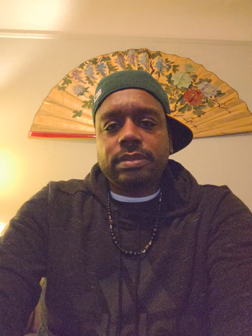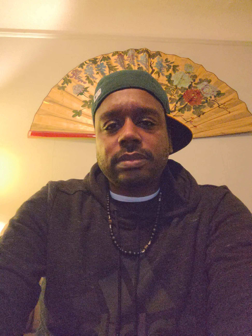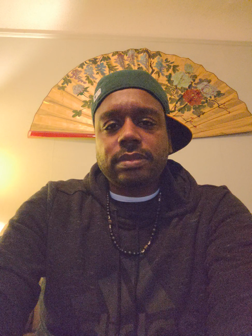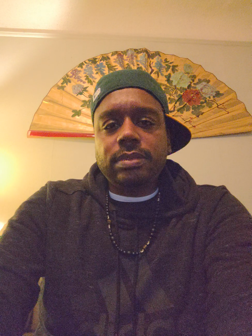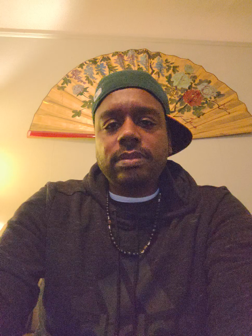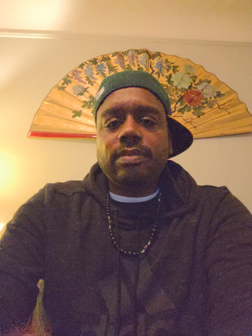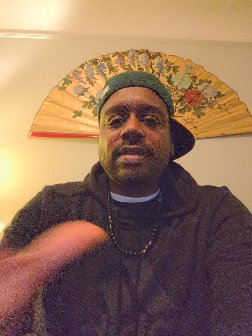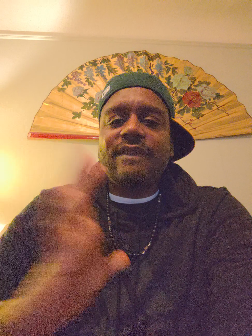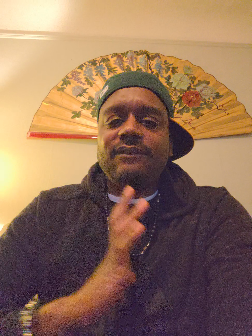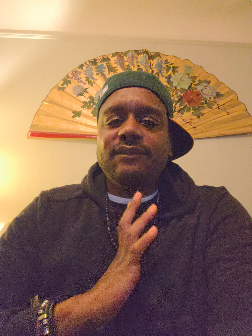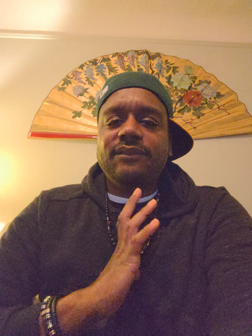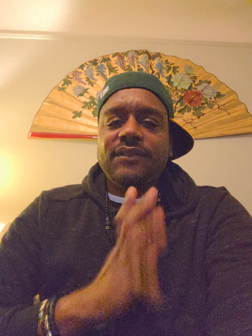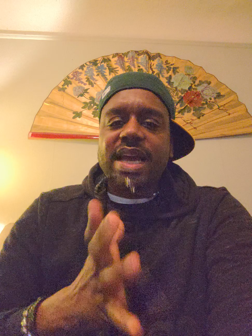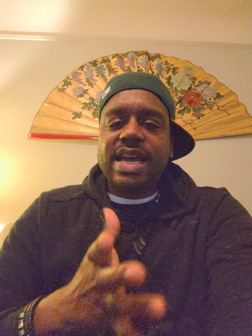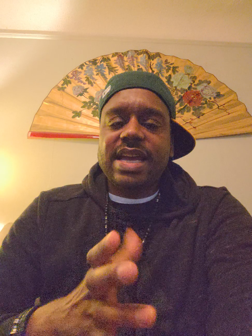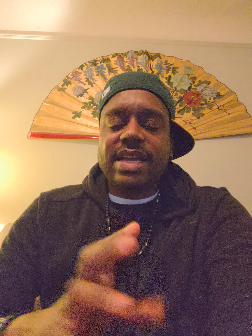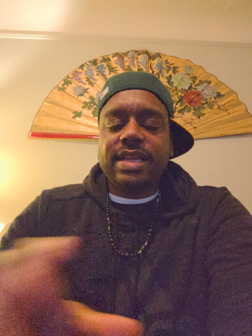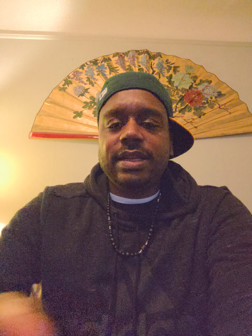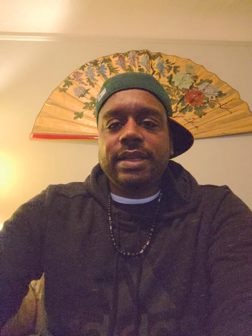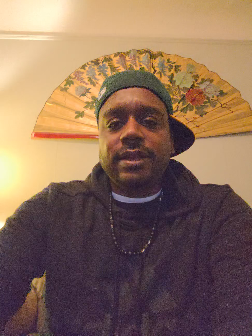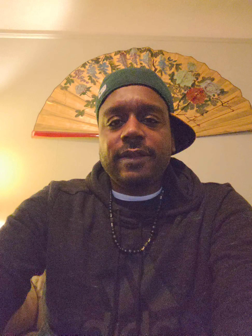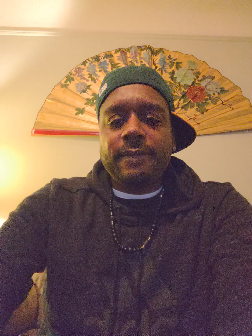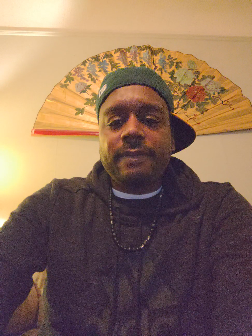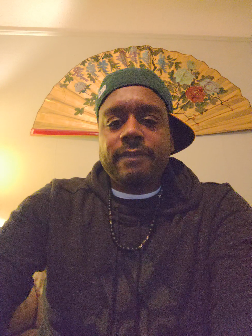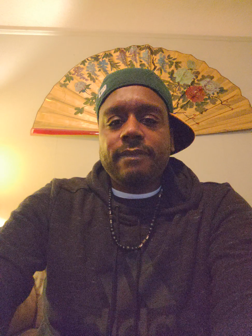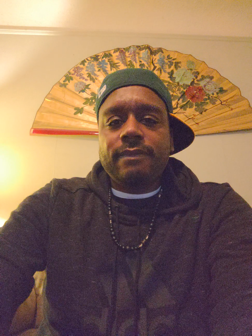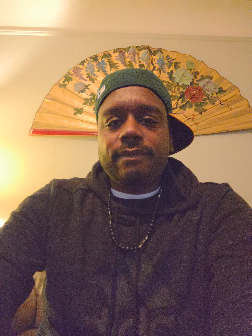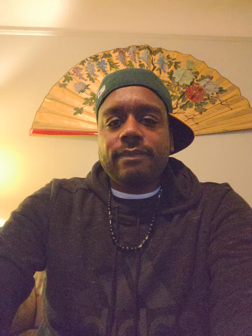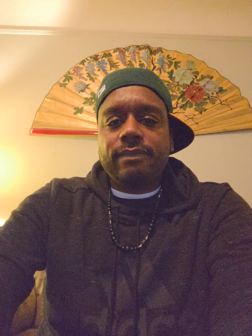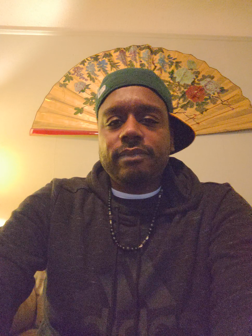fine